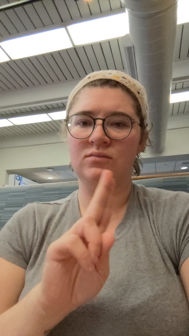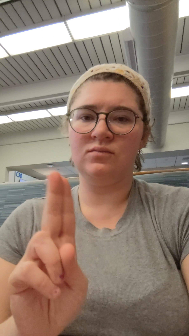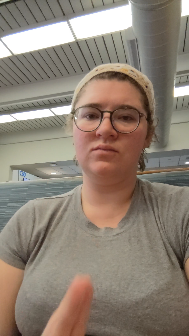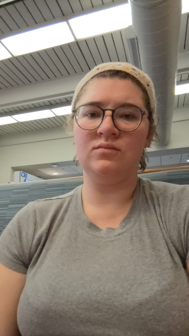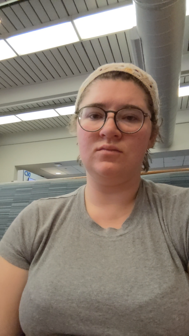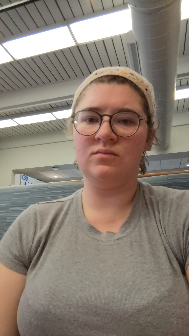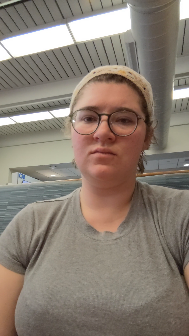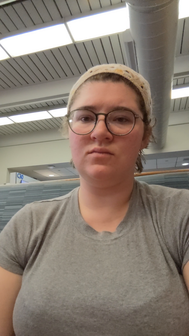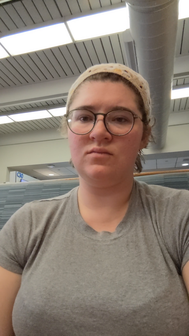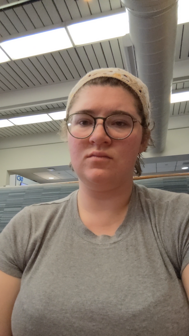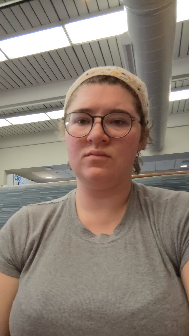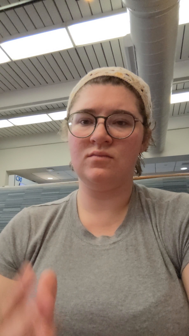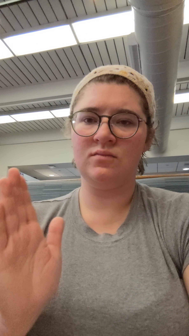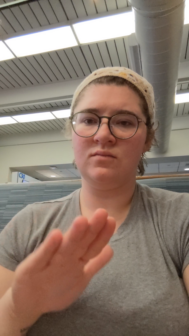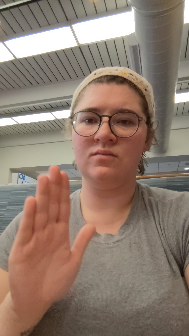clap